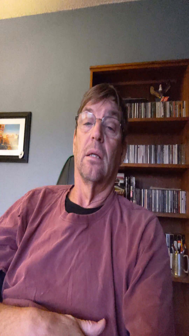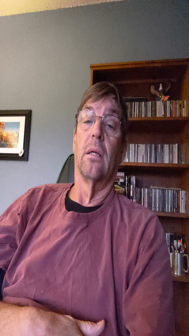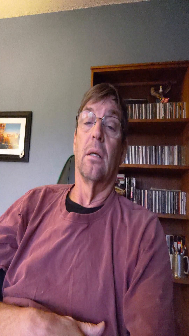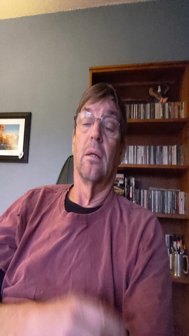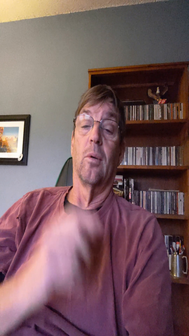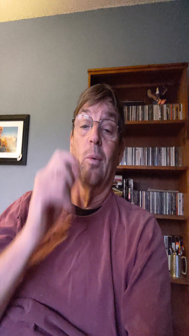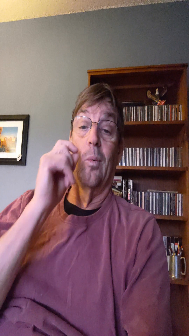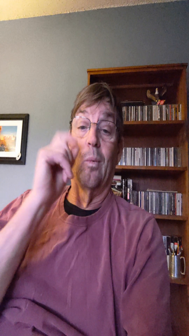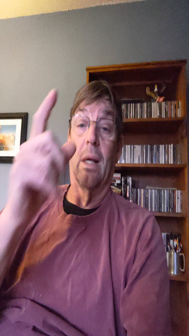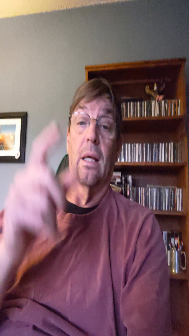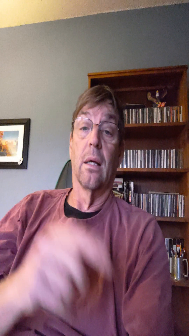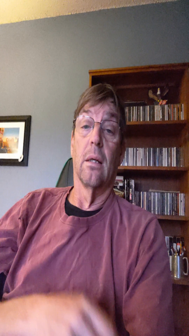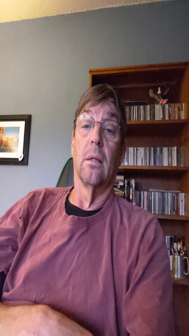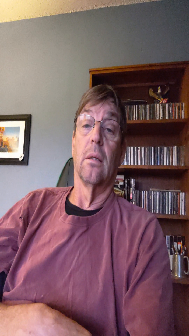wake